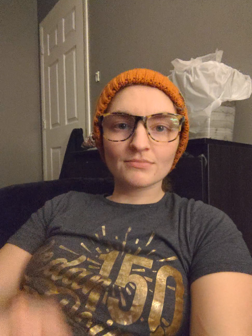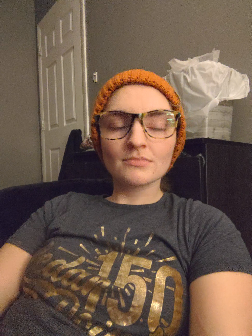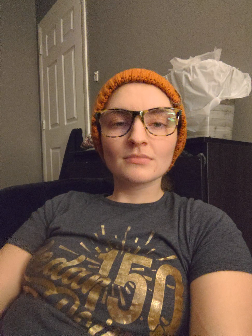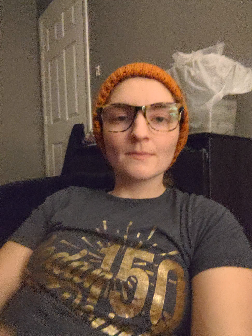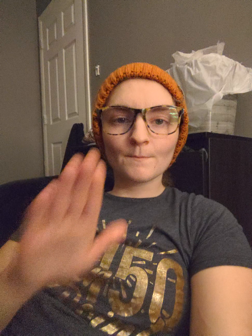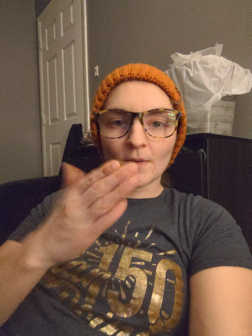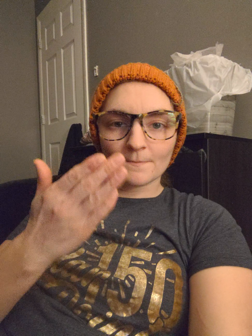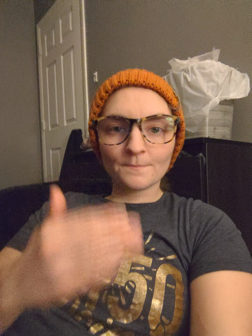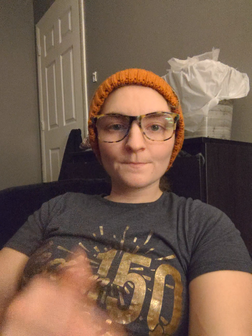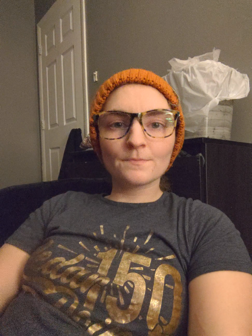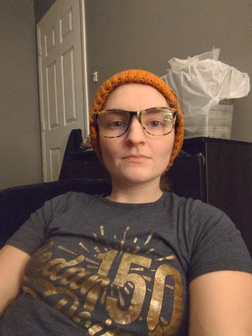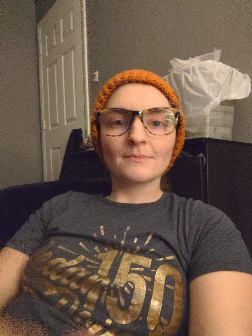book